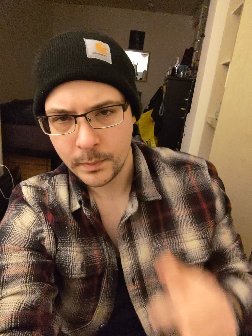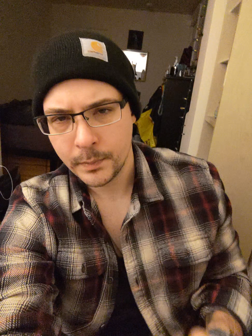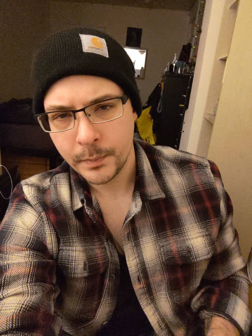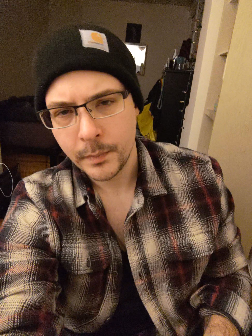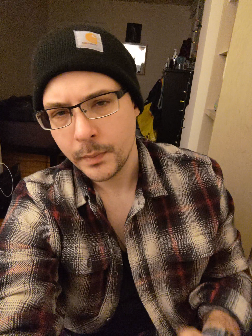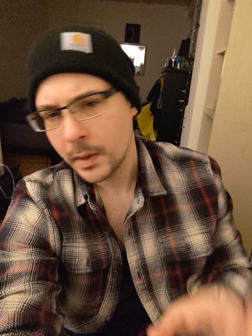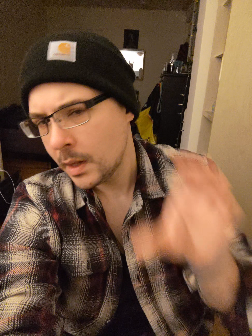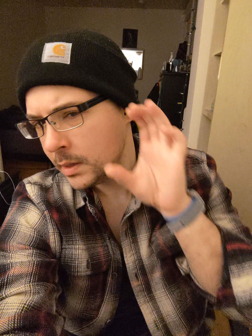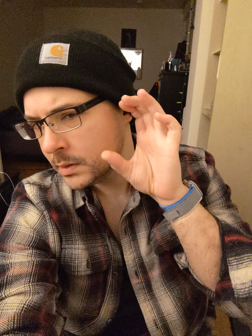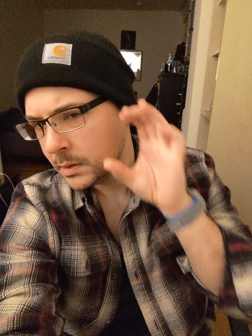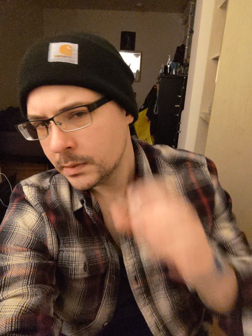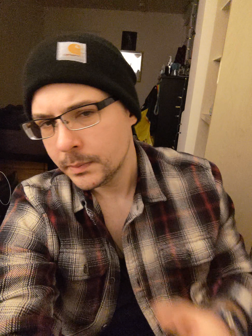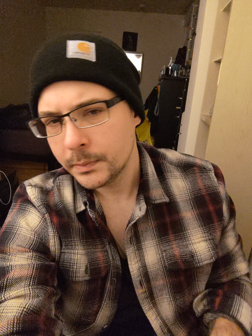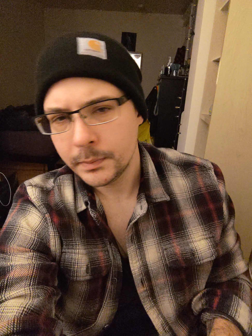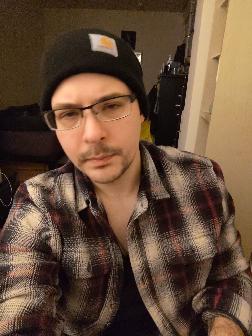listen